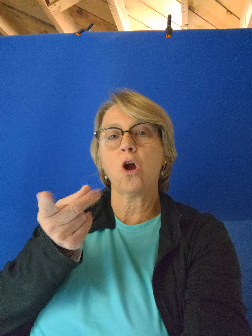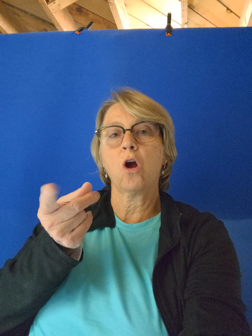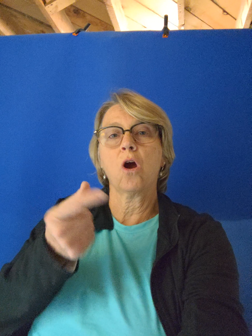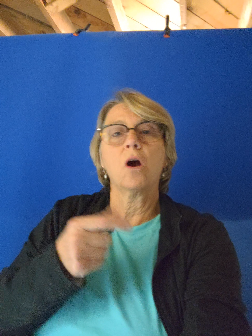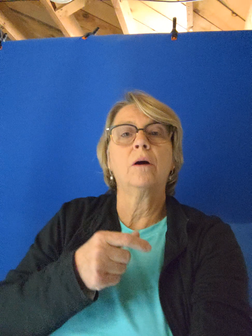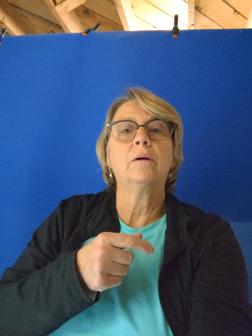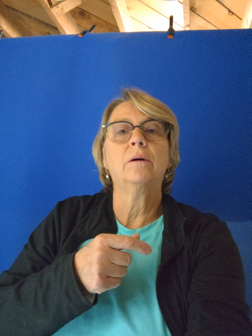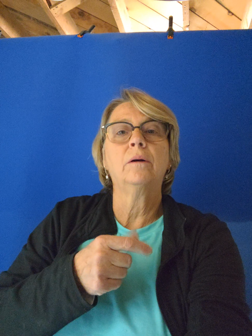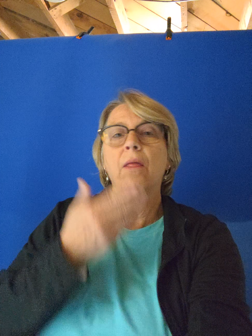dog